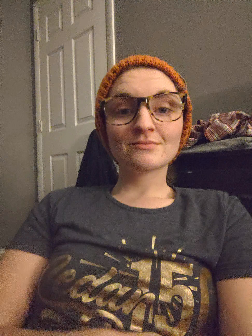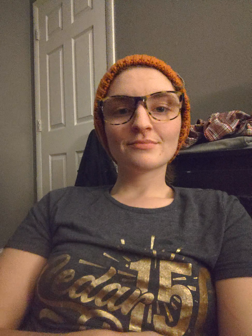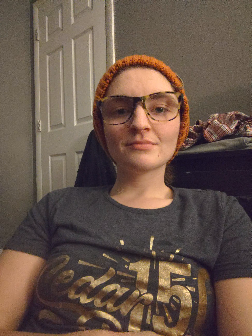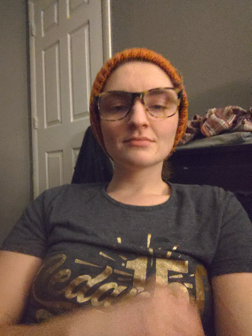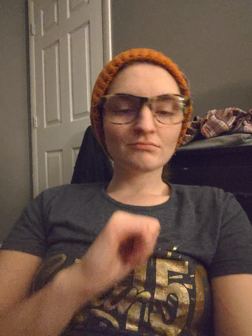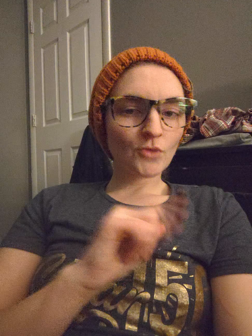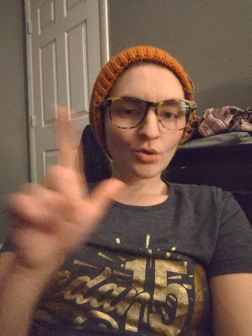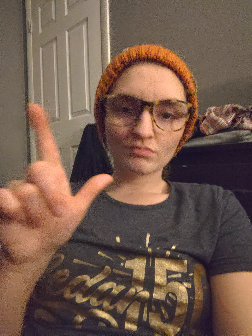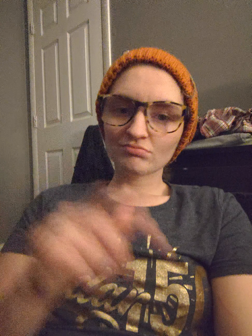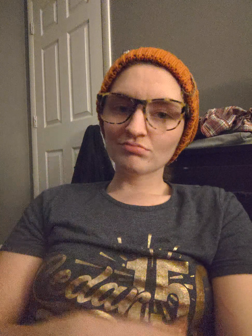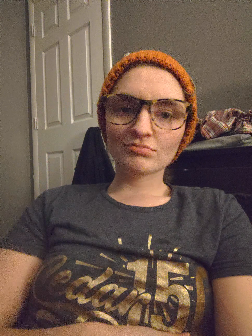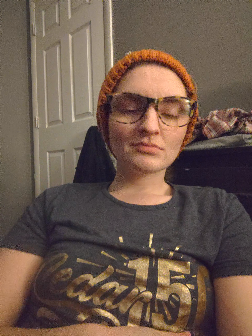all